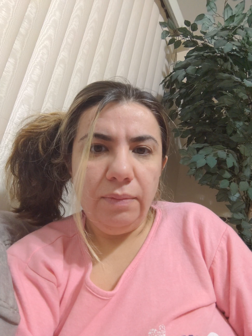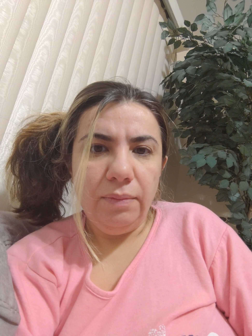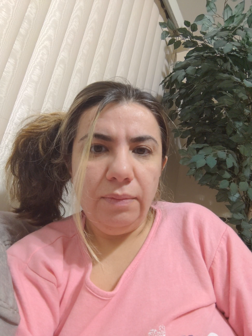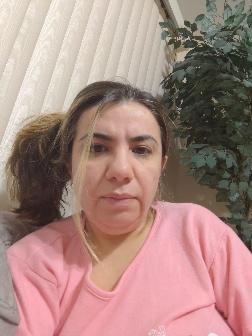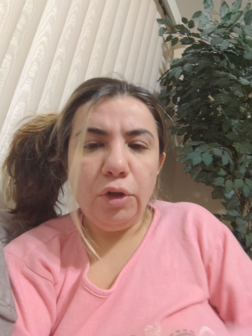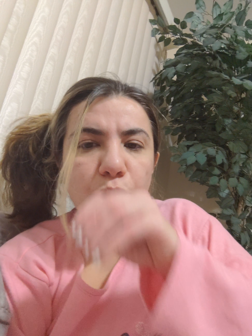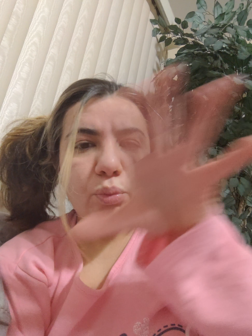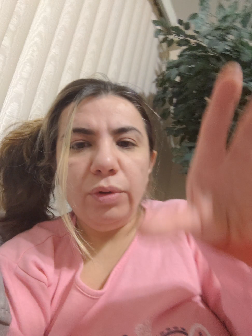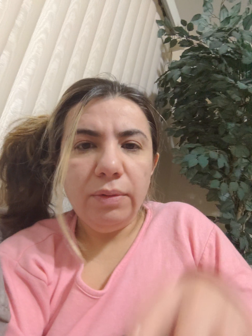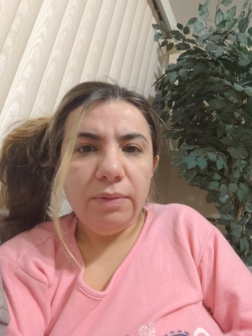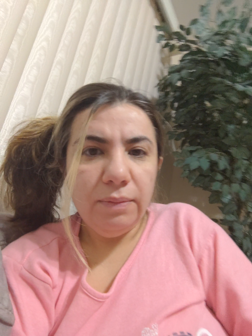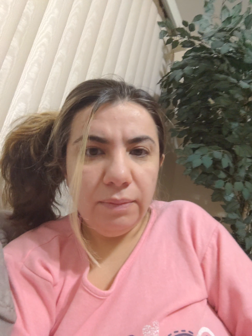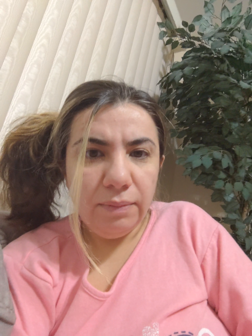blow